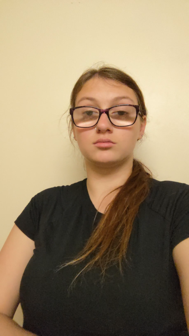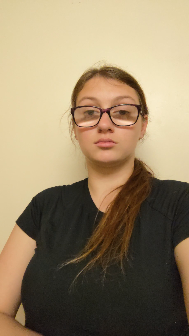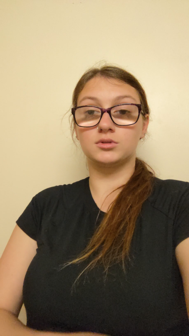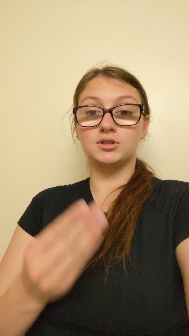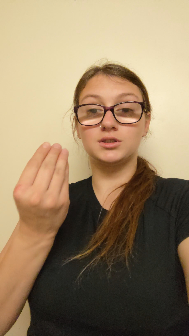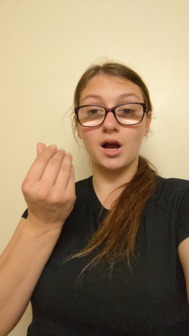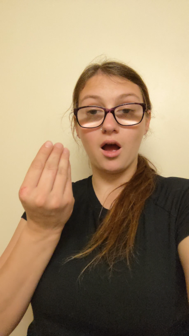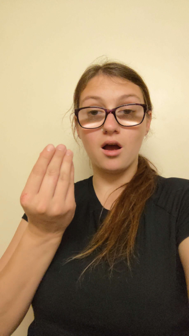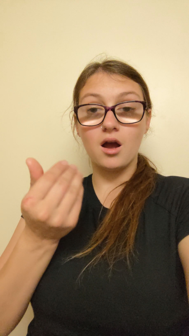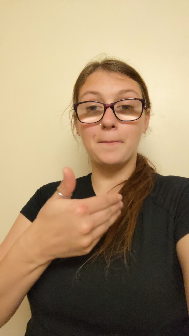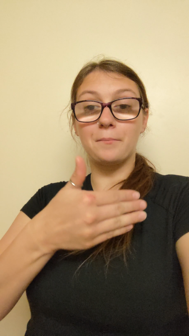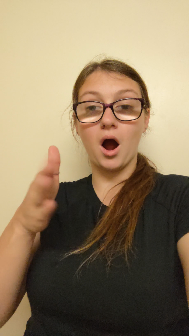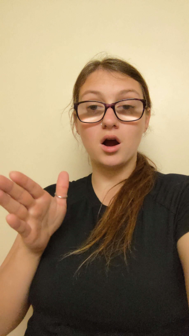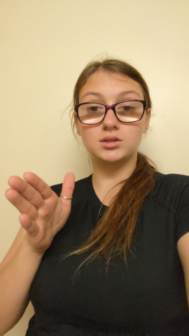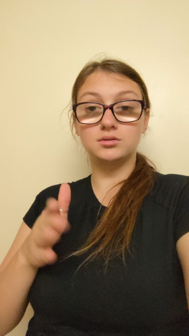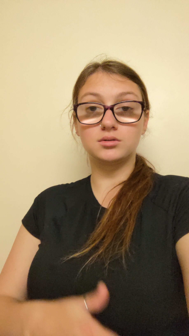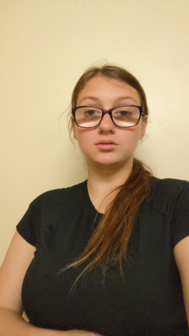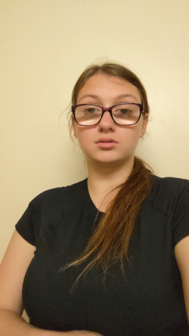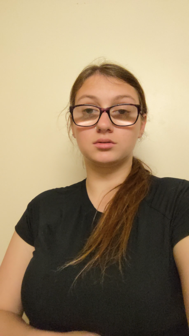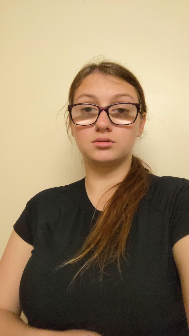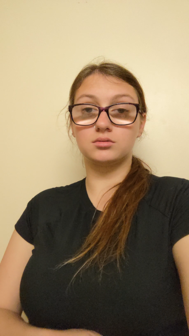sandbox